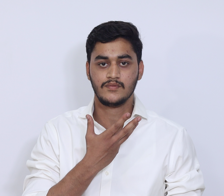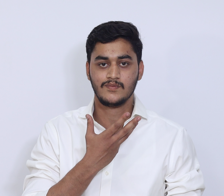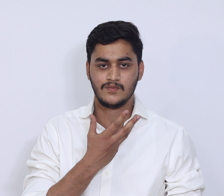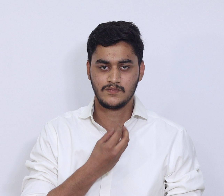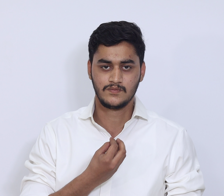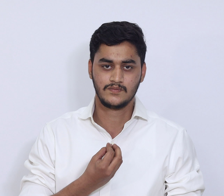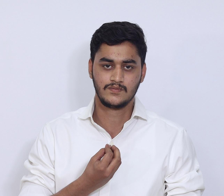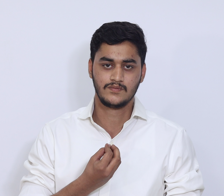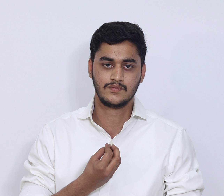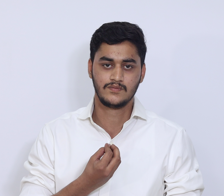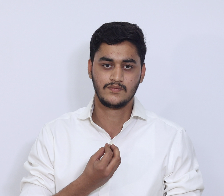sad